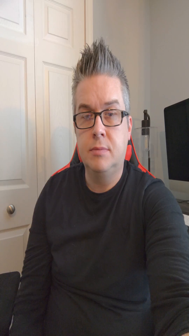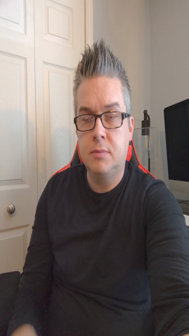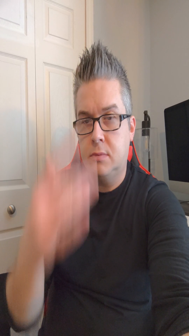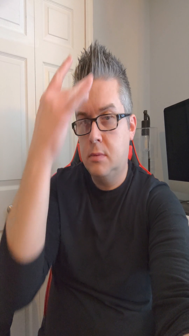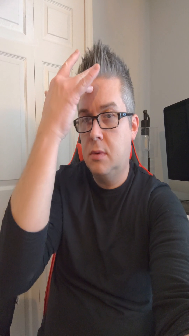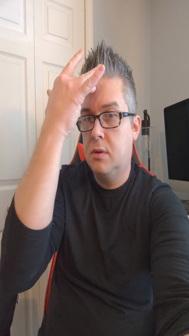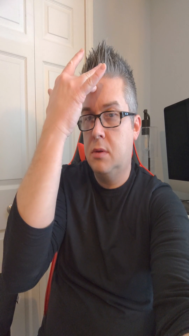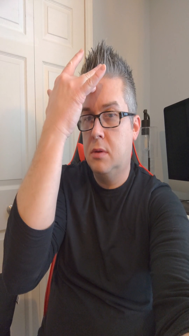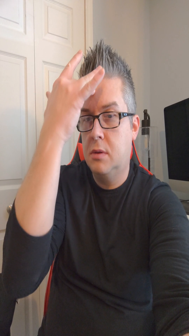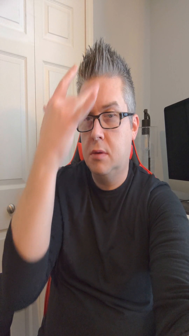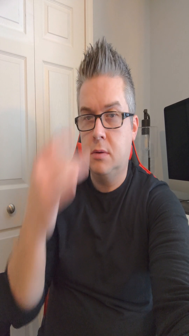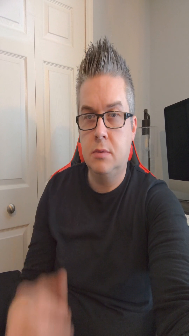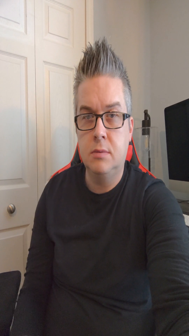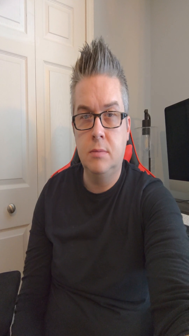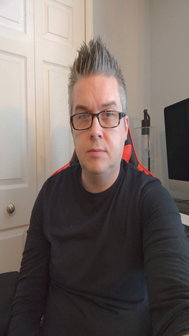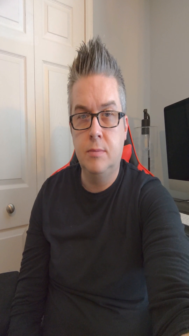sick